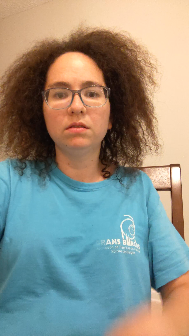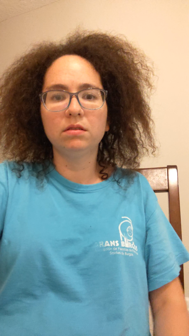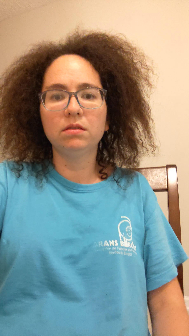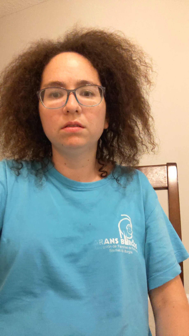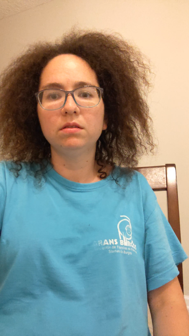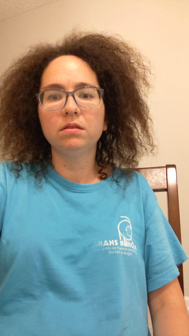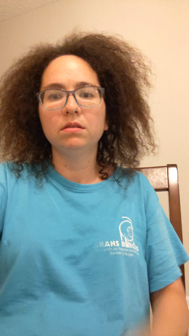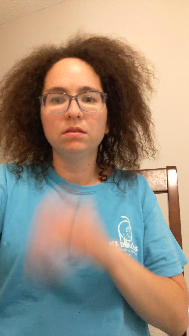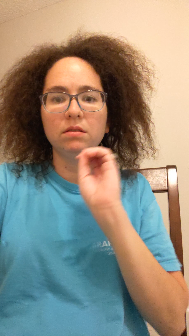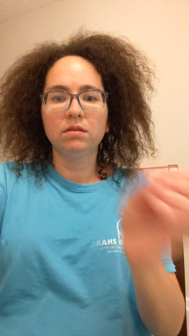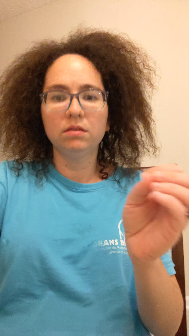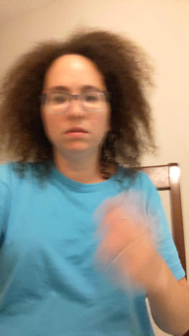none